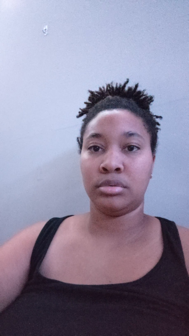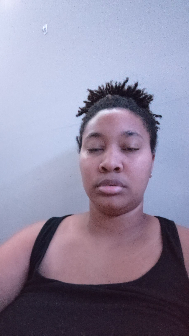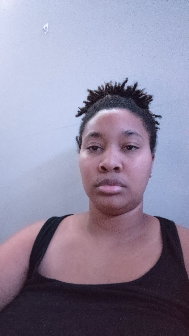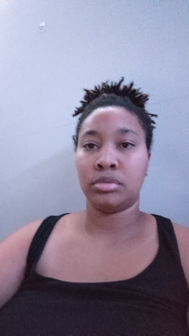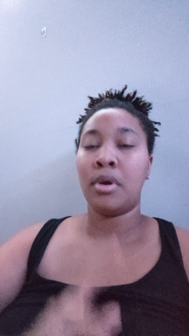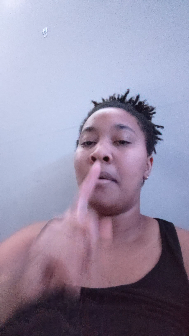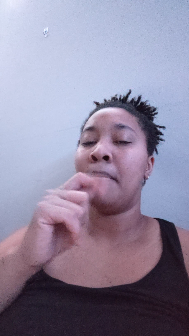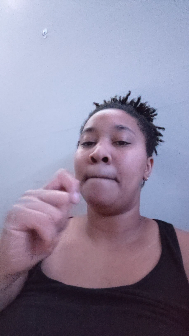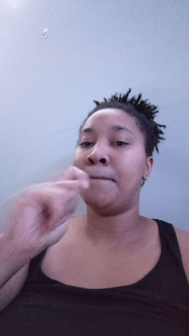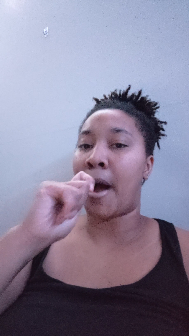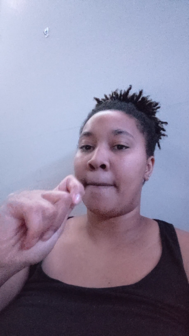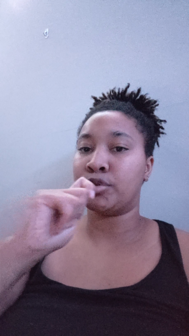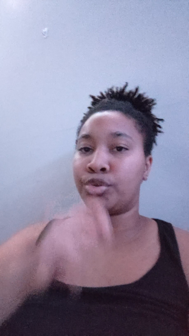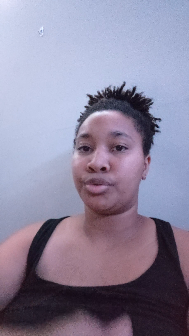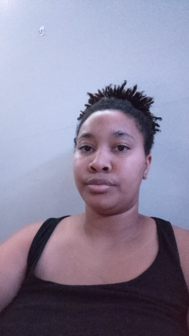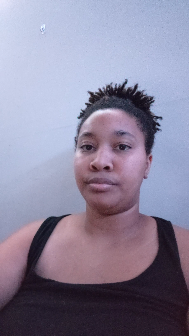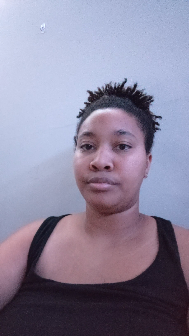popsicle